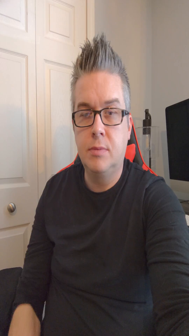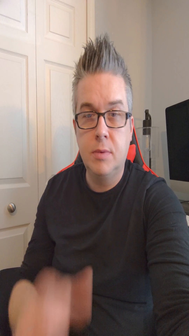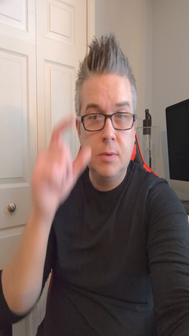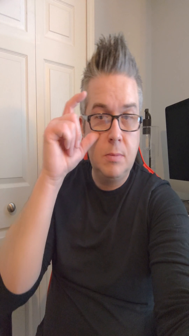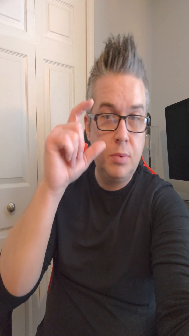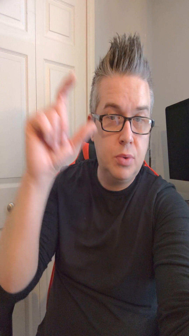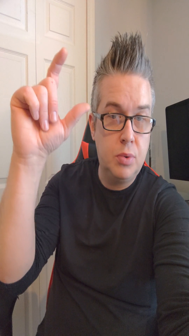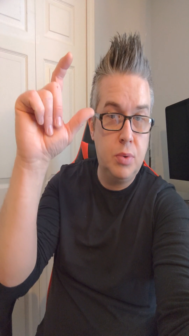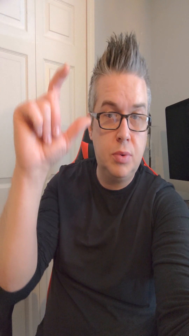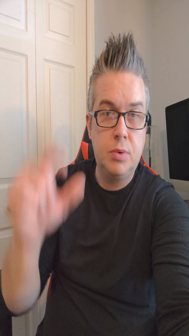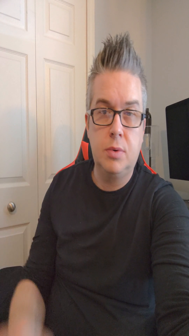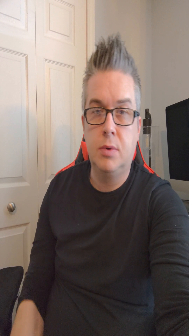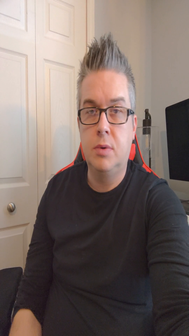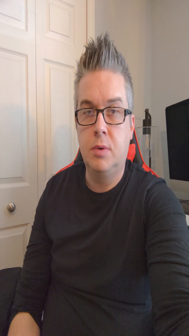moon